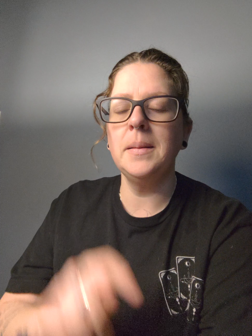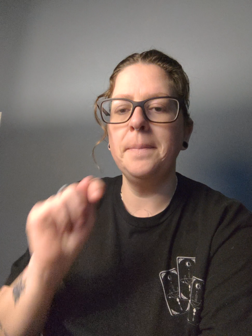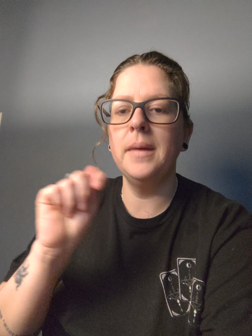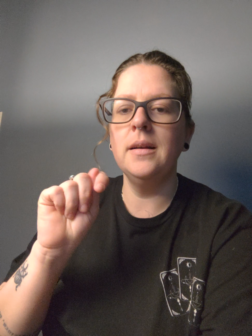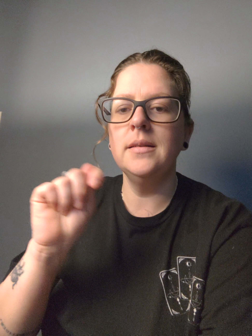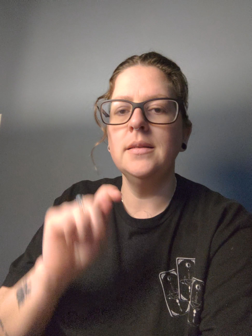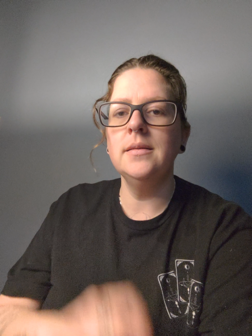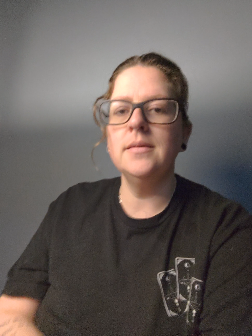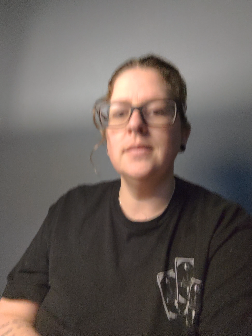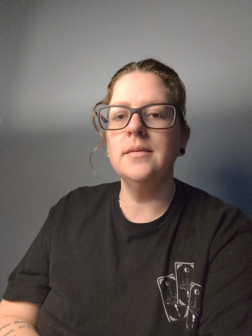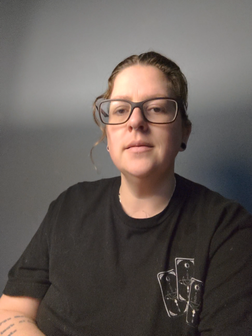potty